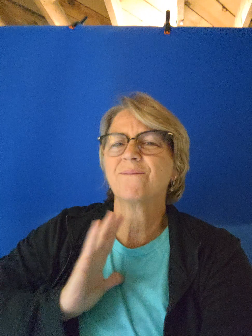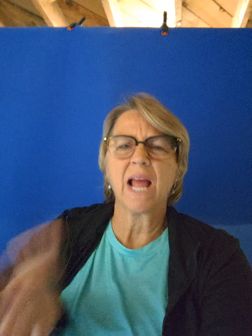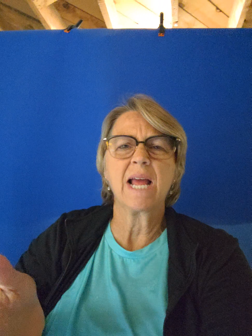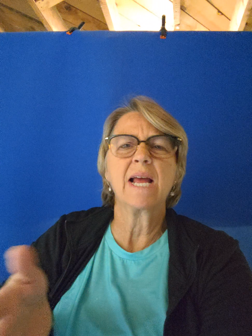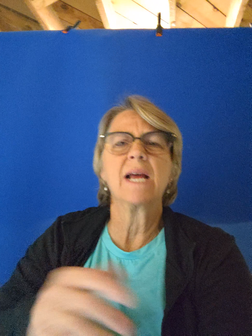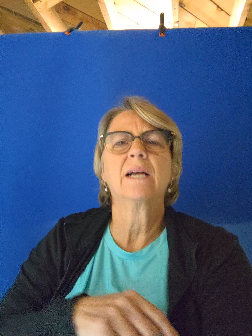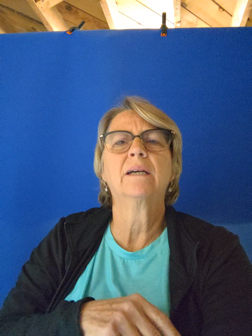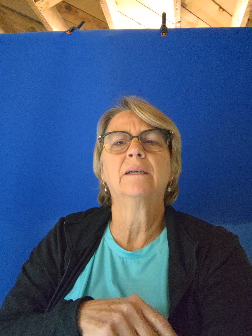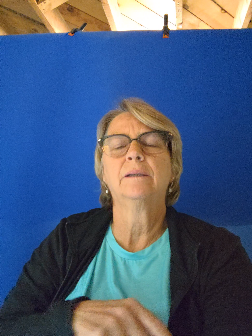fine